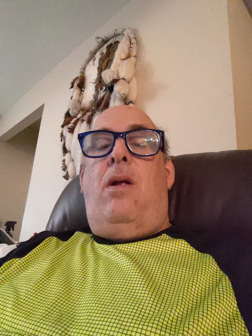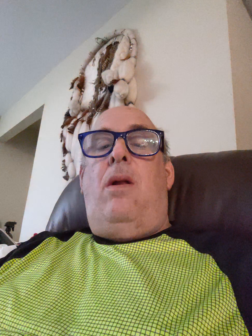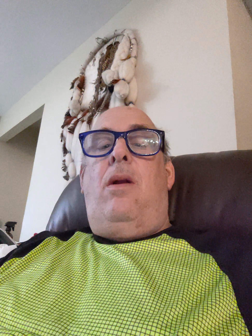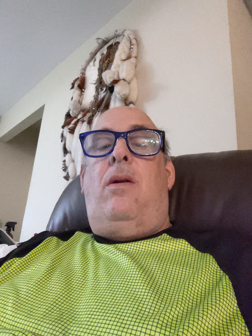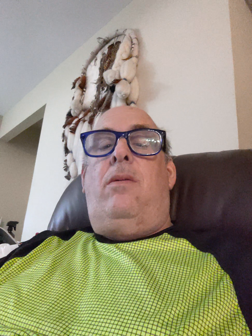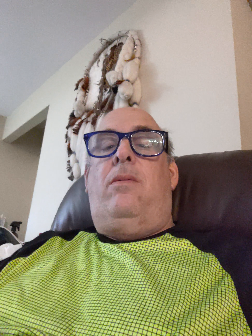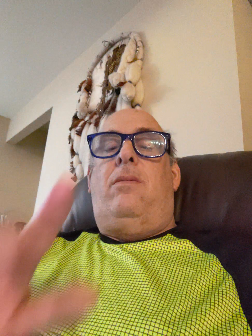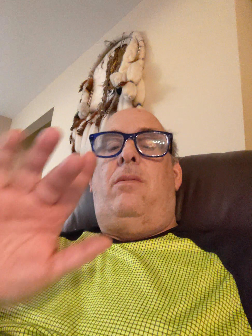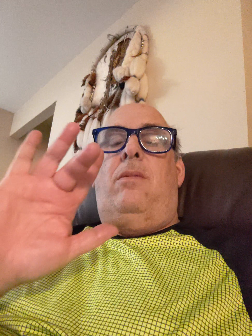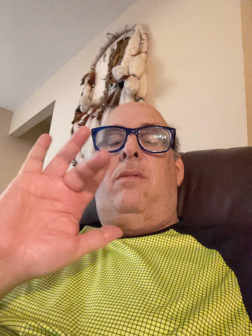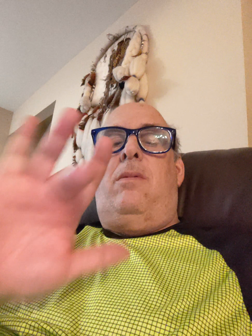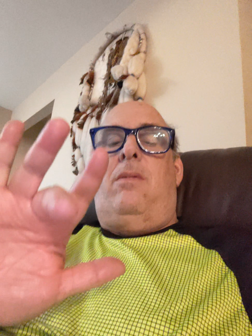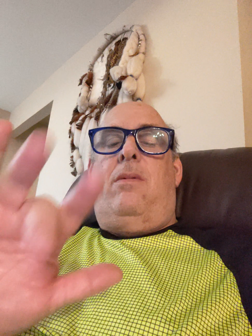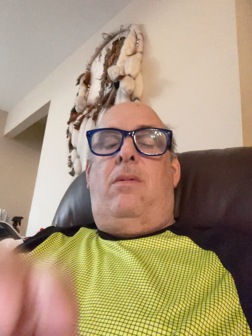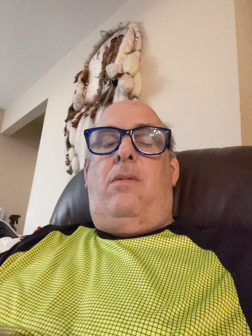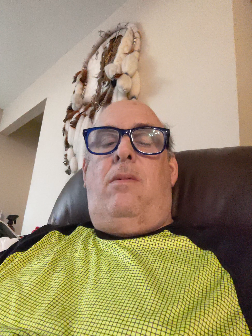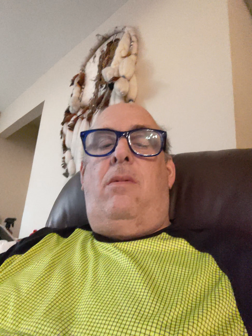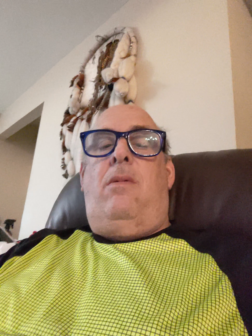touch